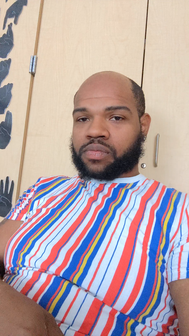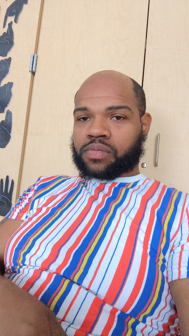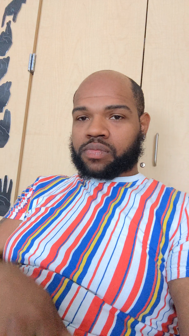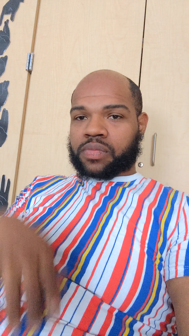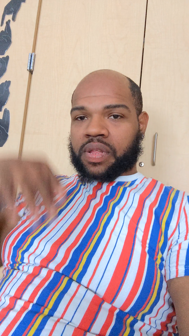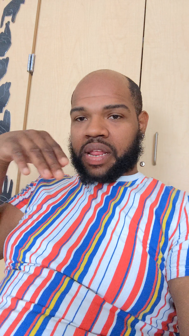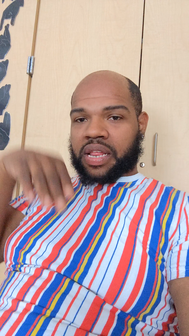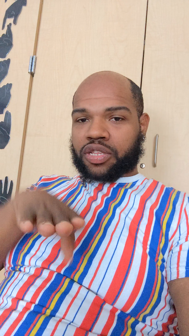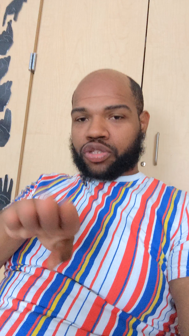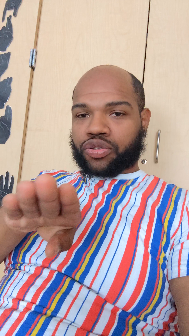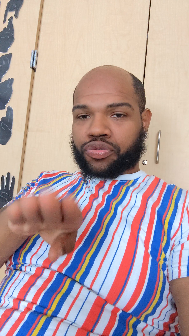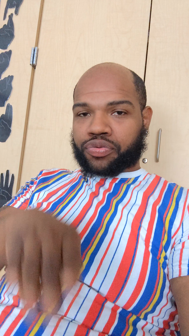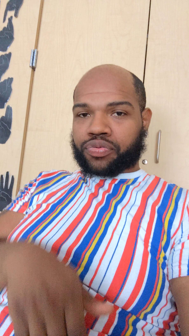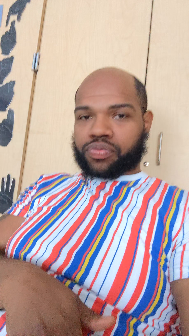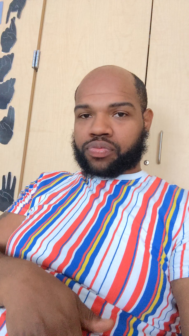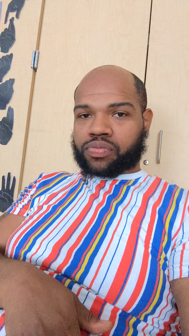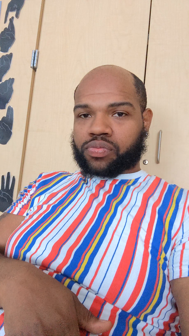enter